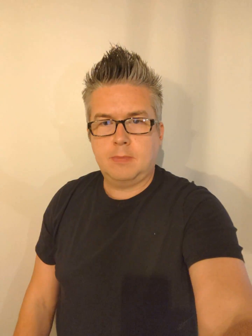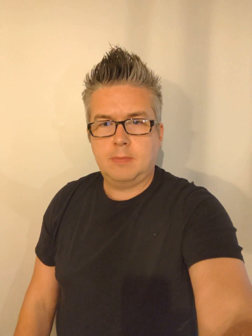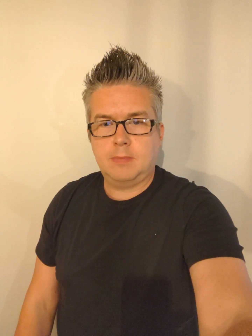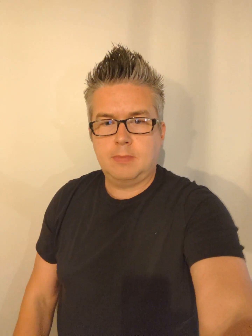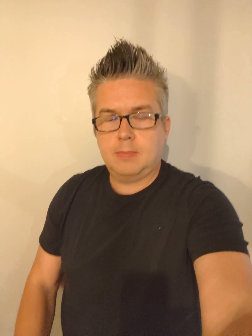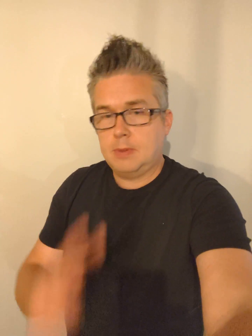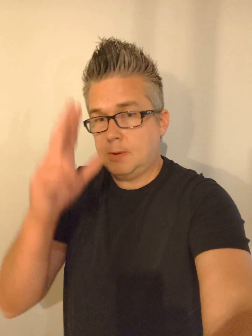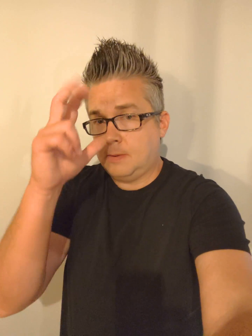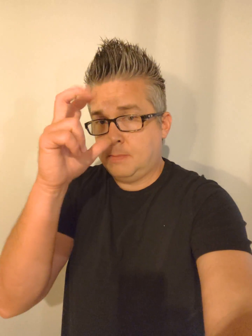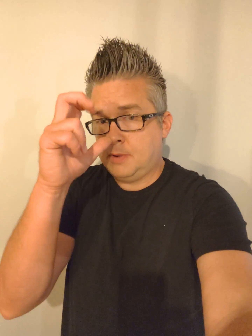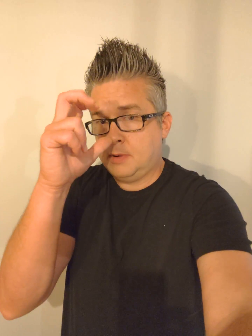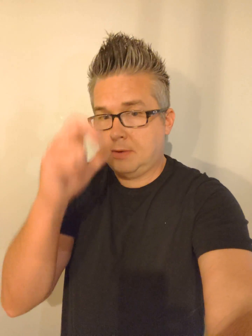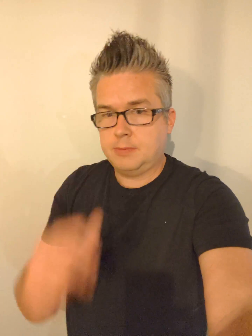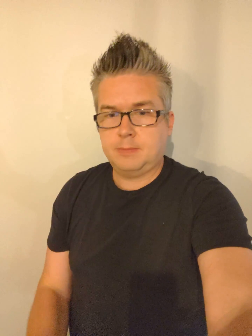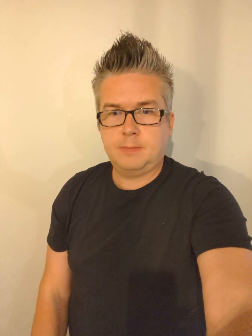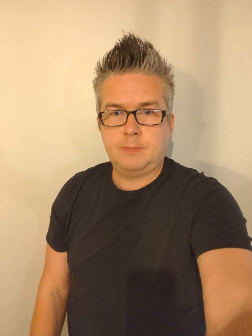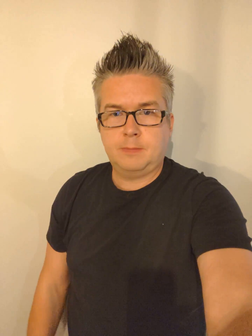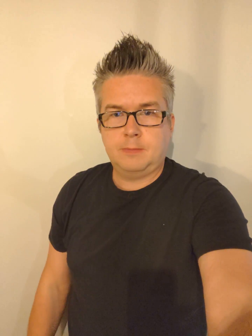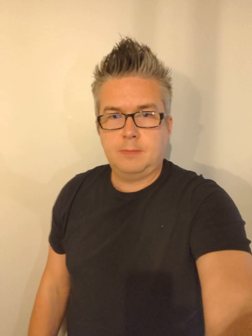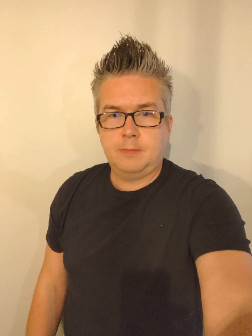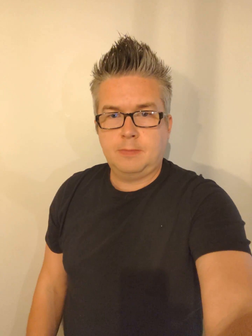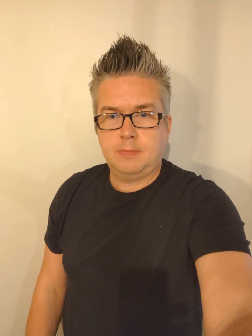ant